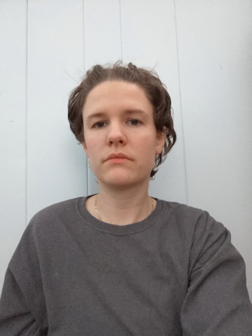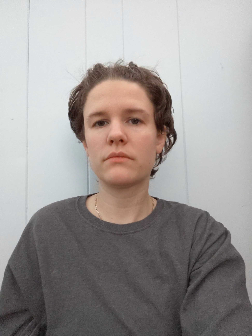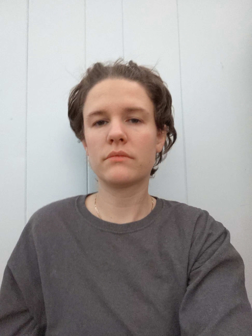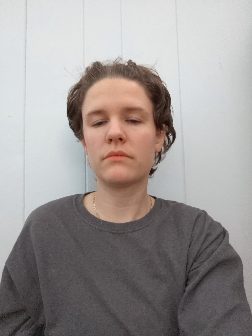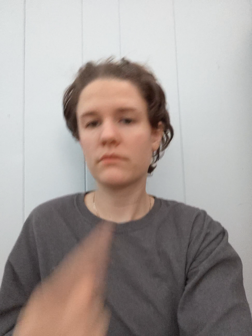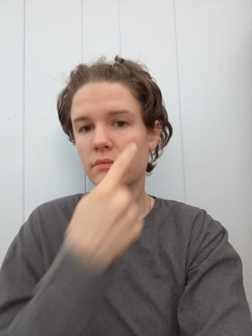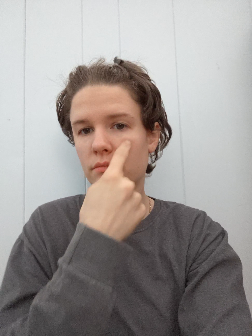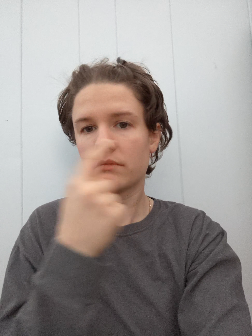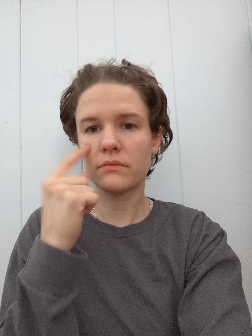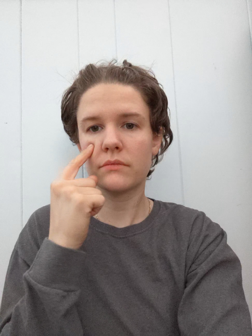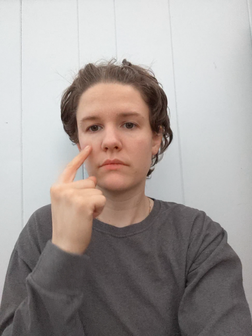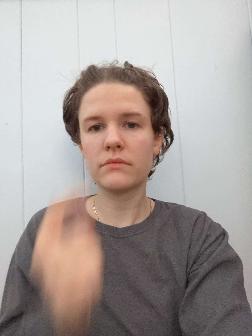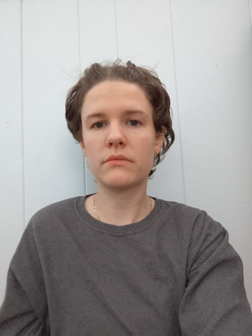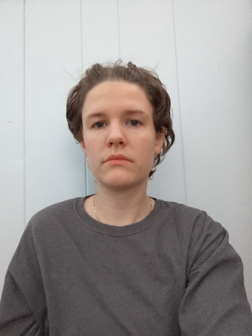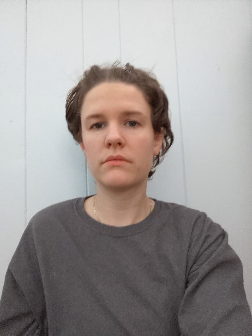eye